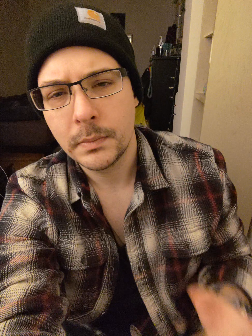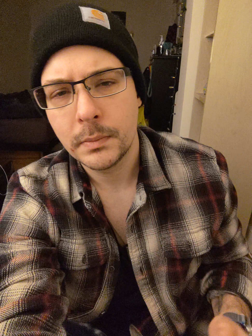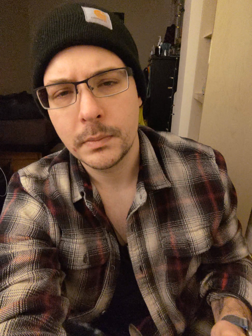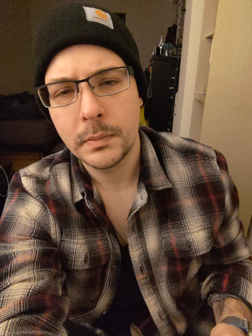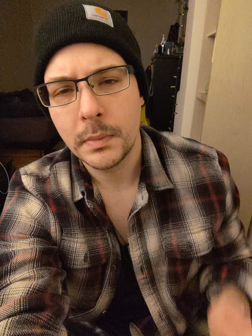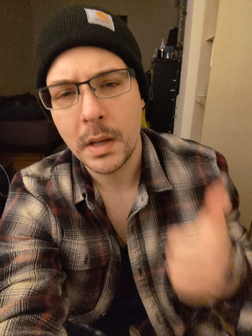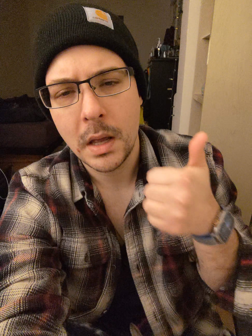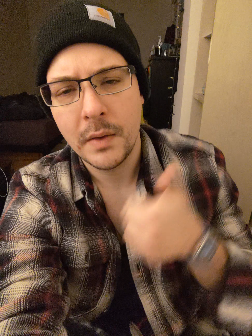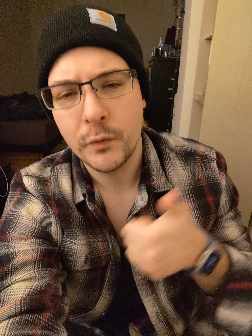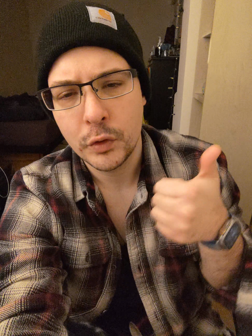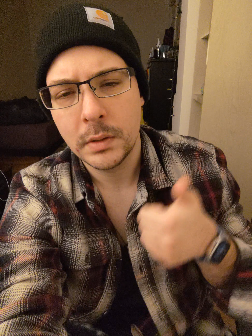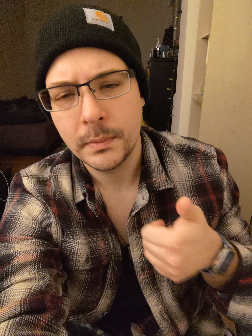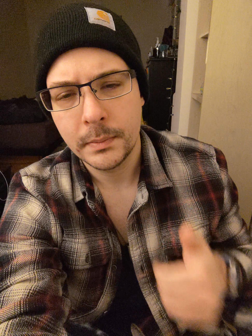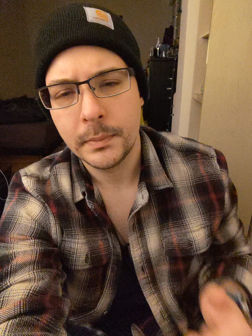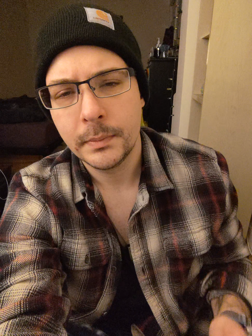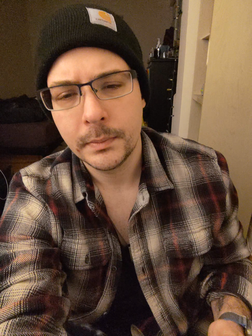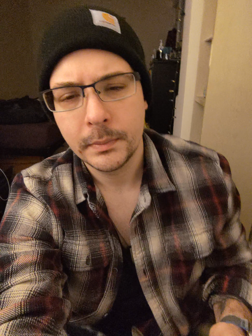every